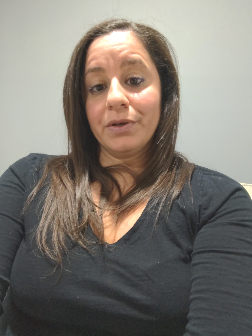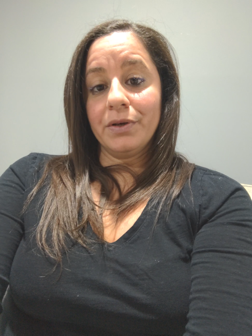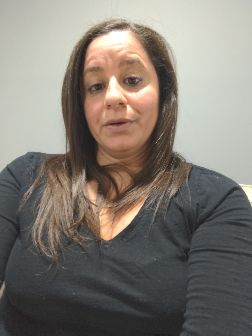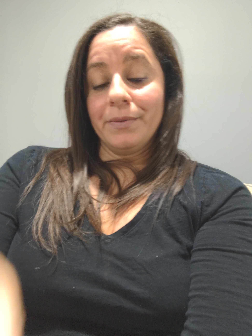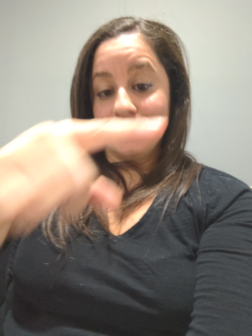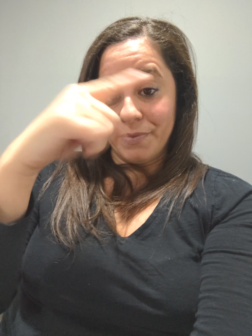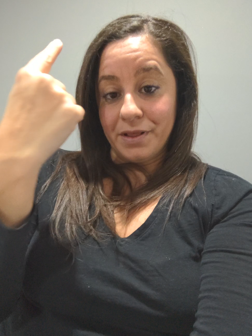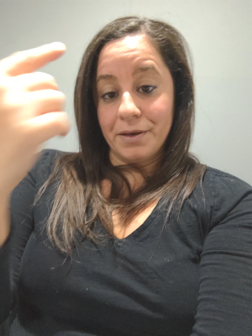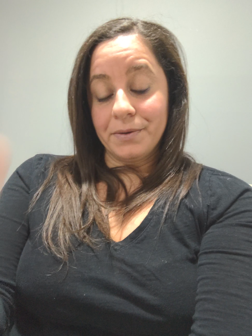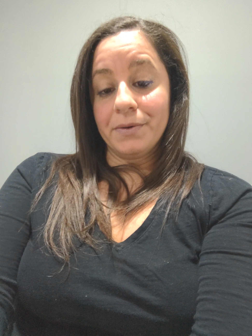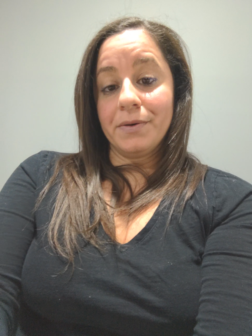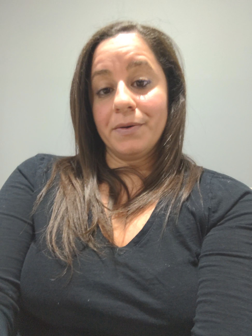black